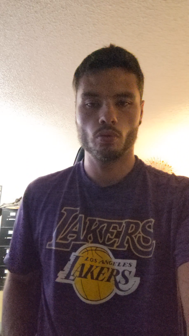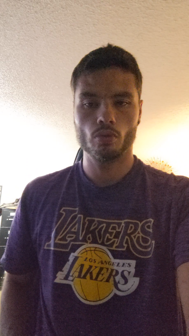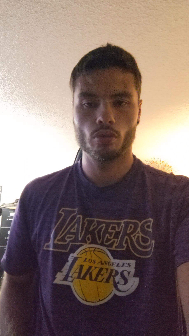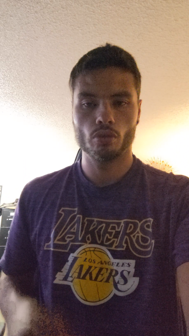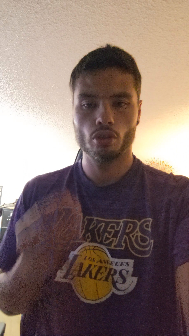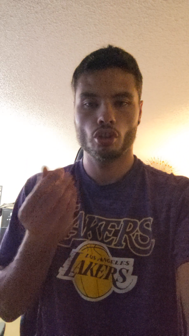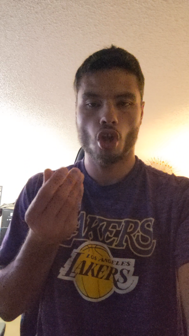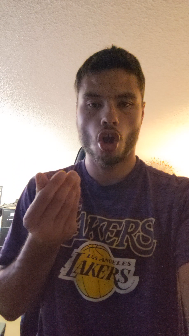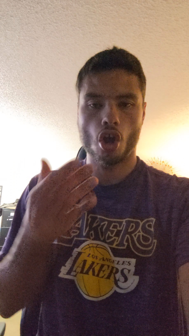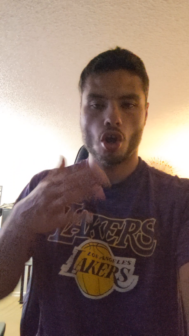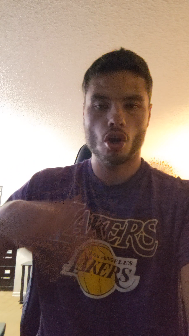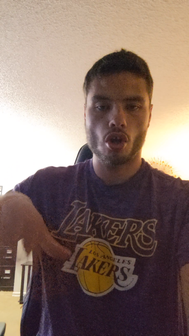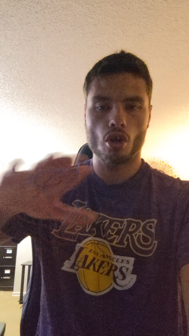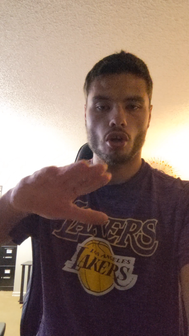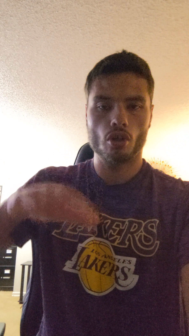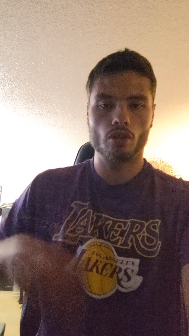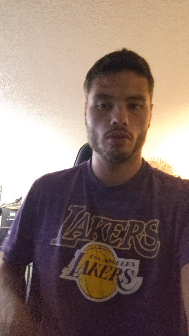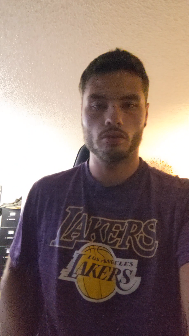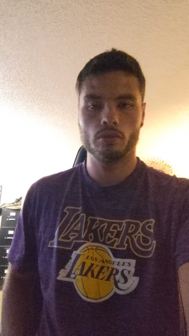garden